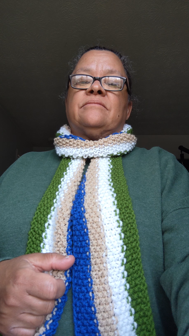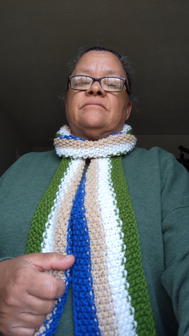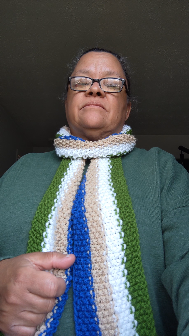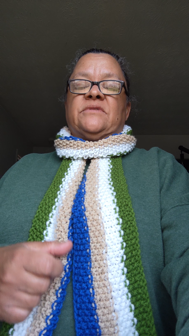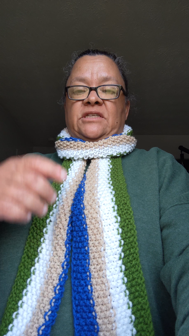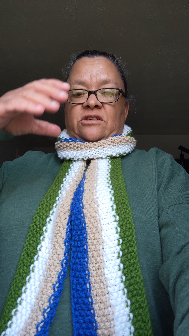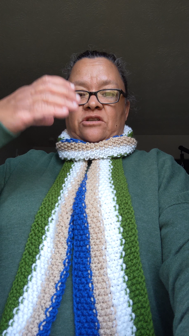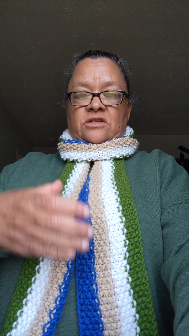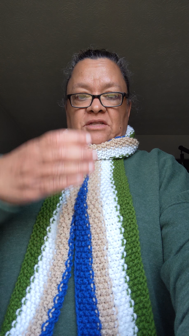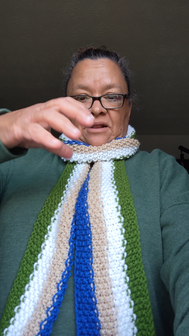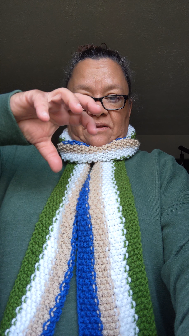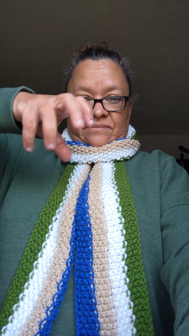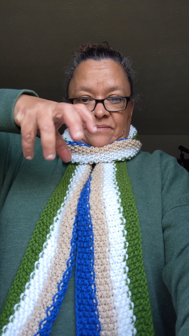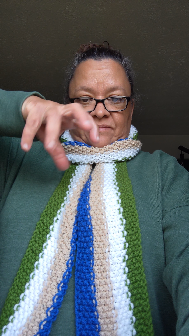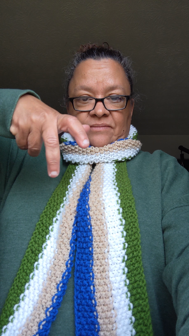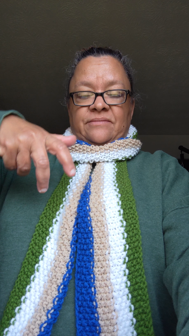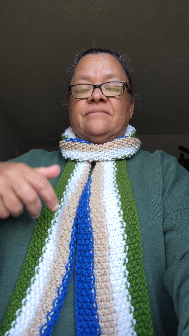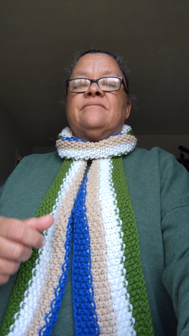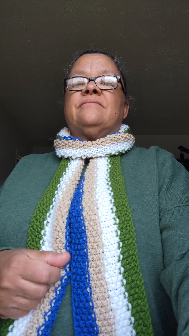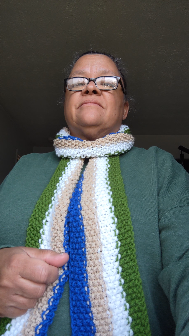jar